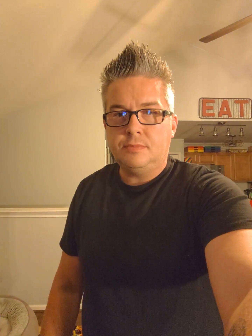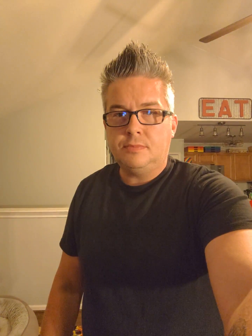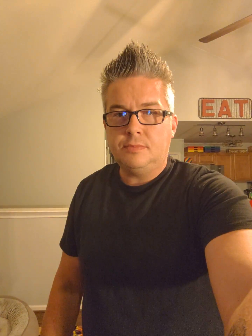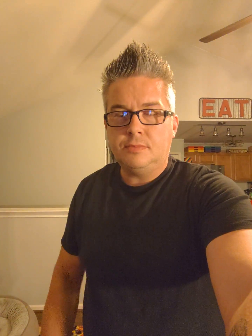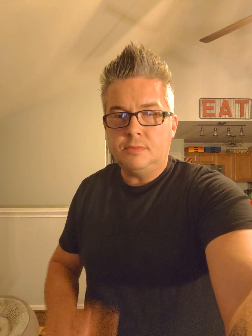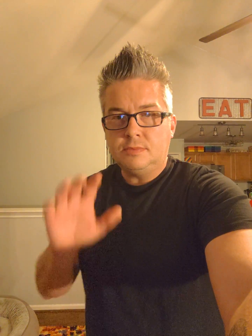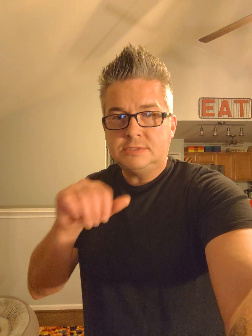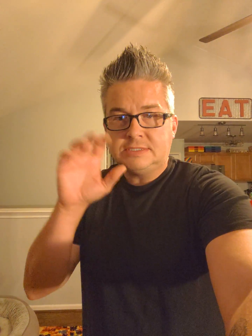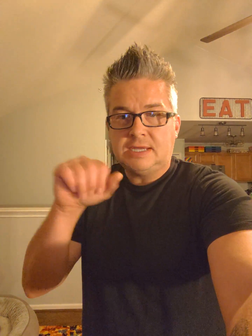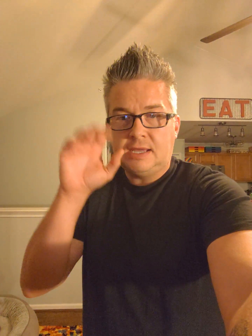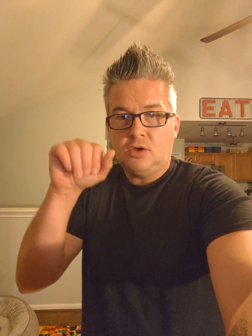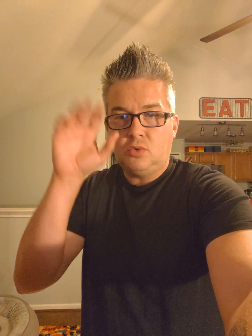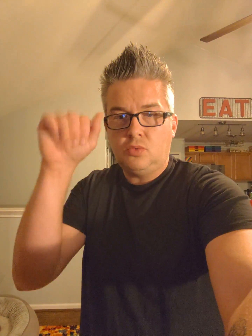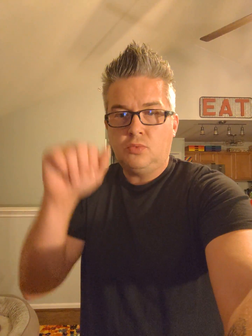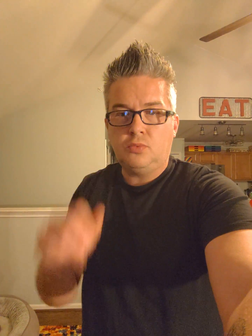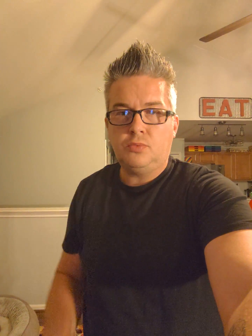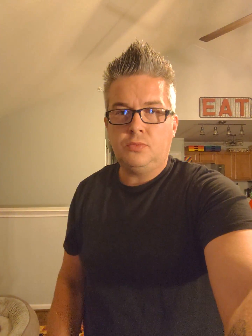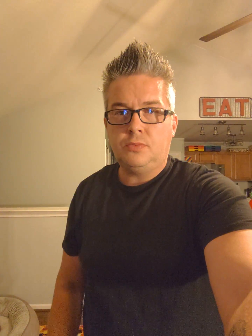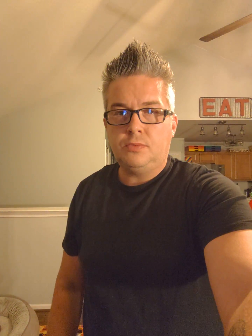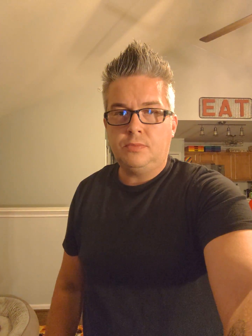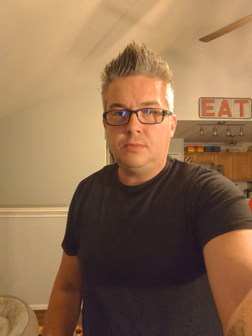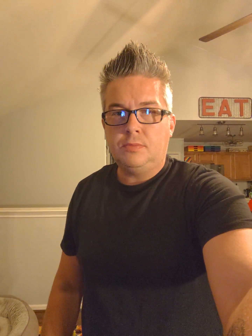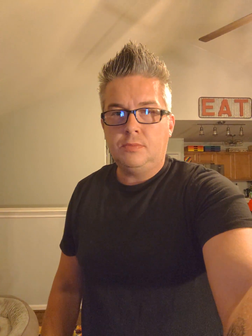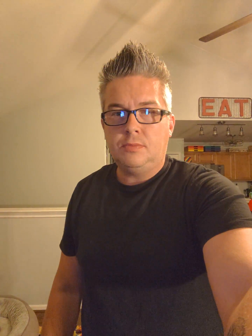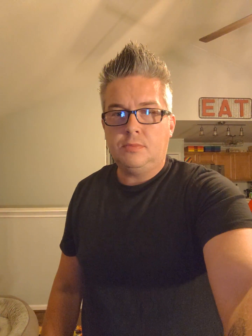ladder